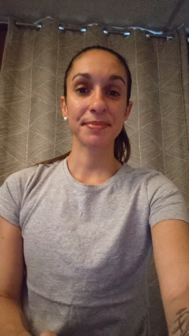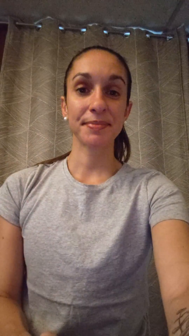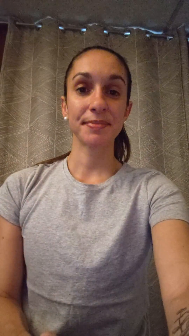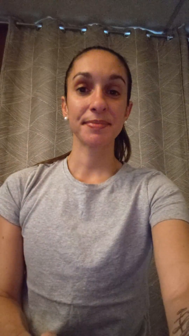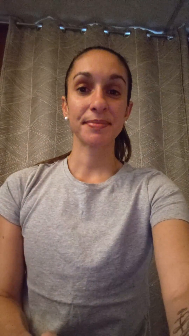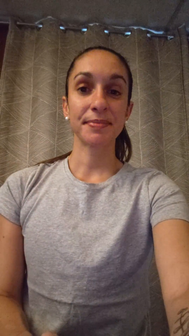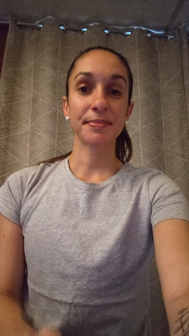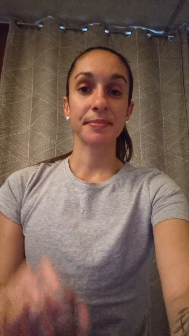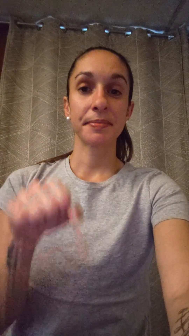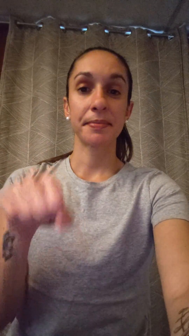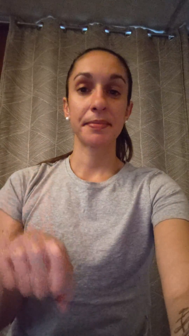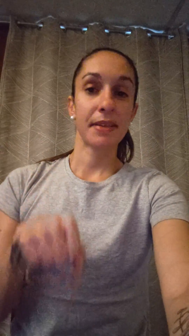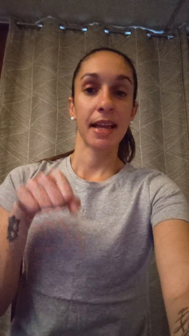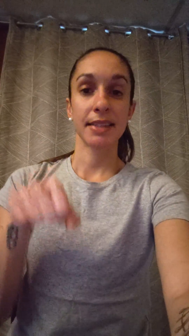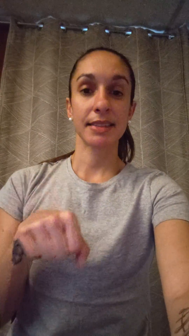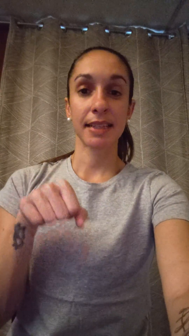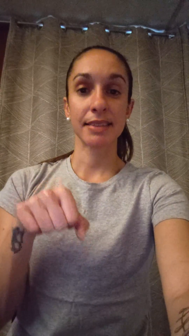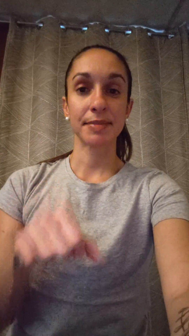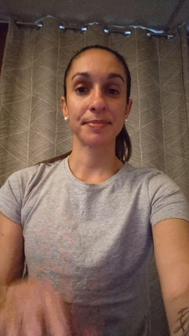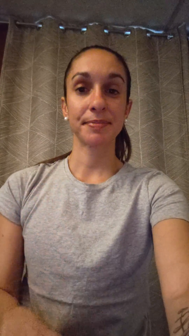bicycle